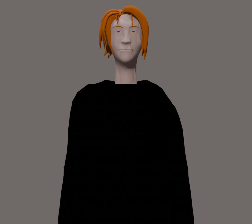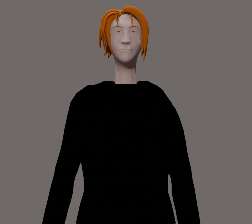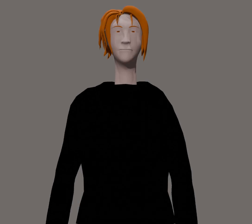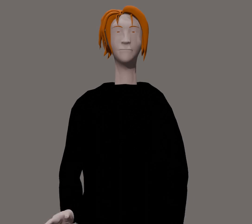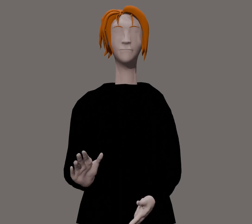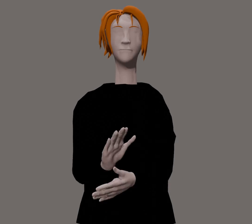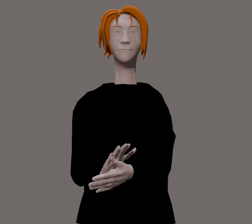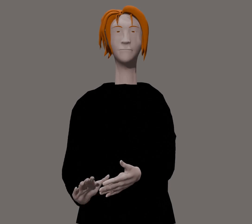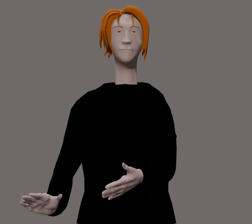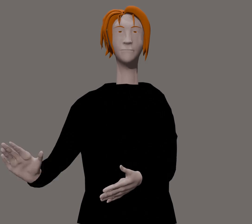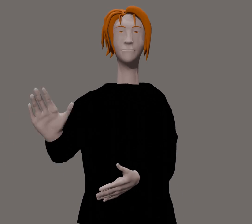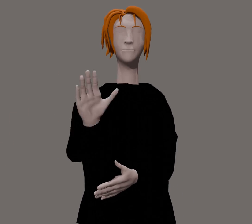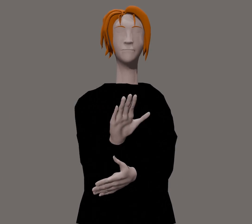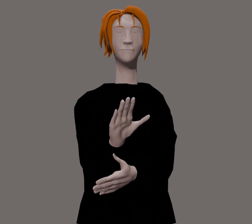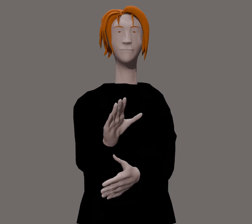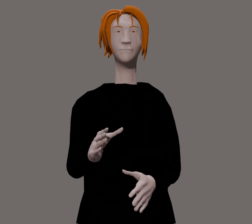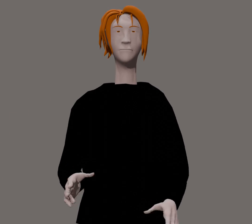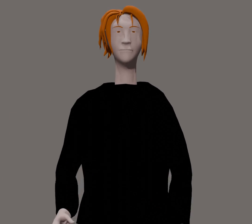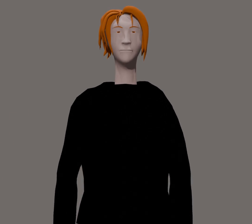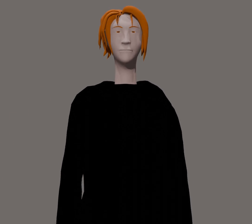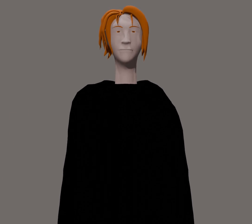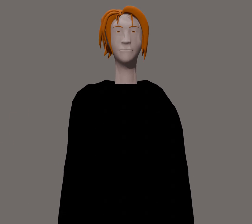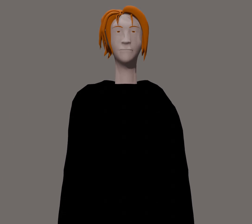College